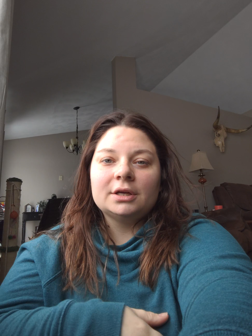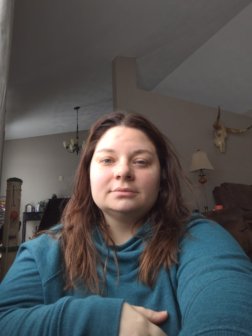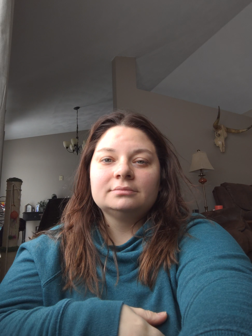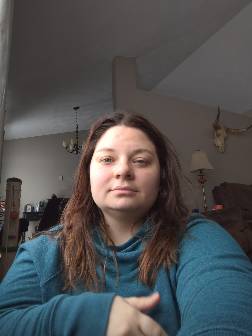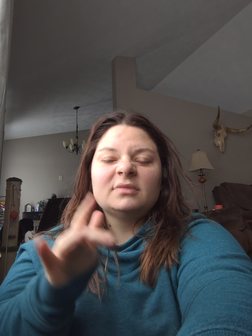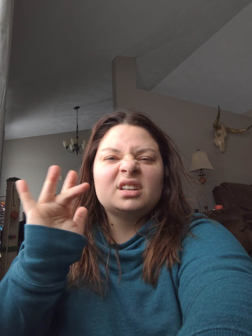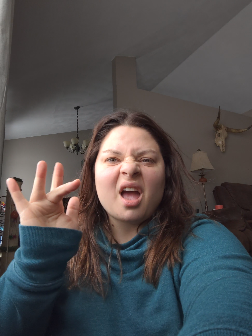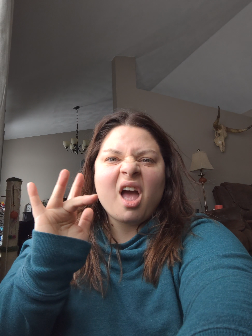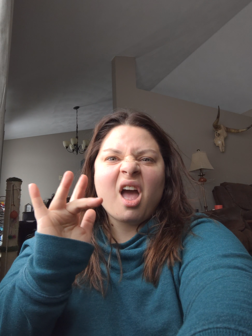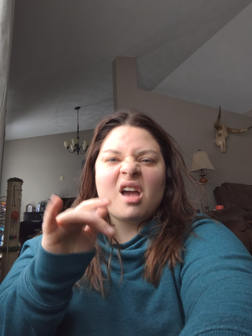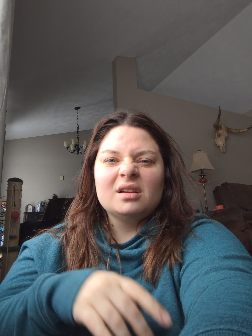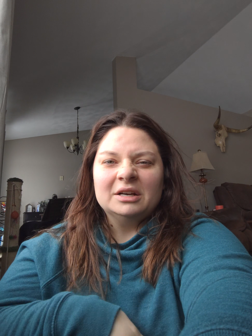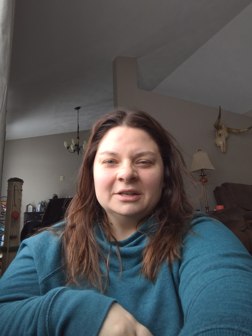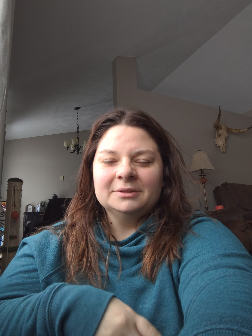yucky